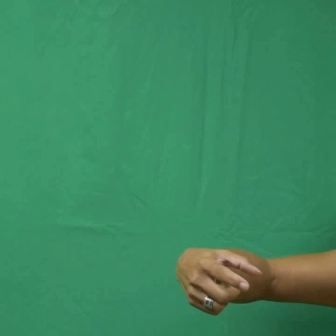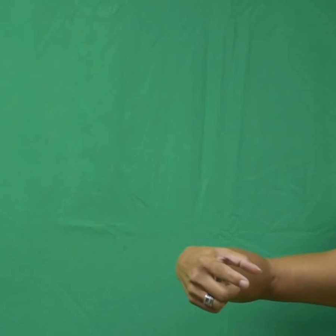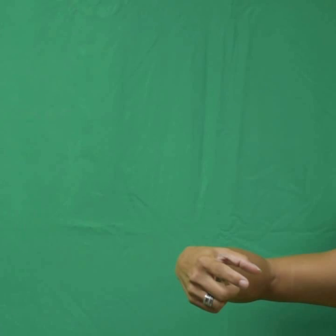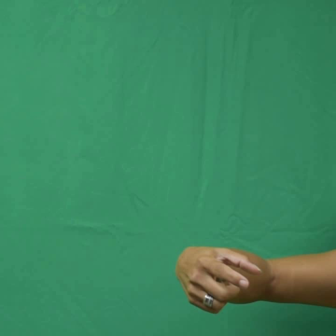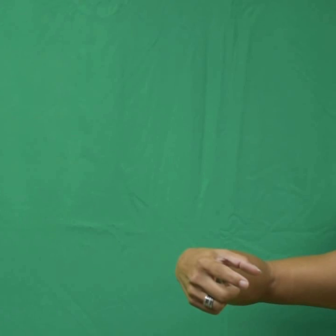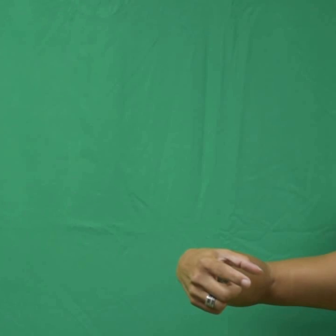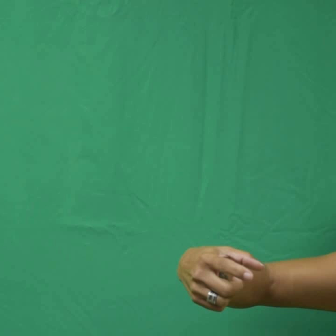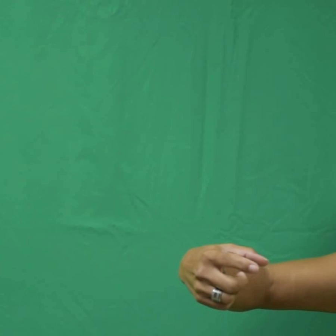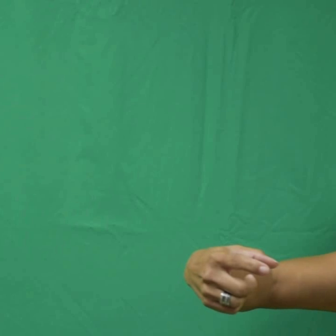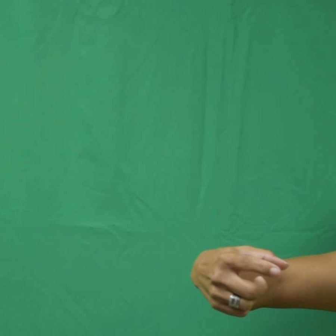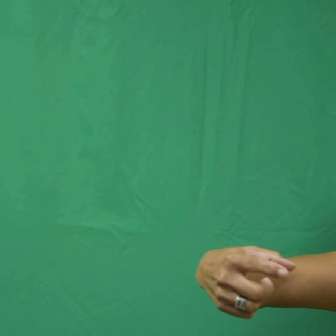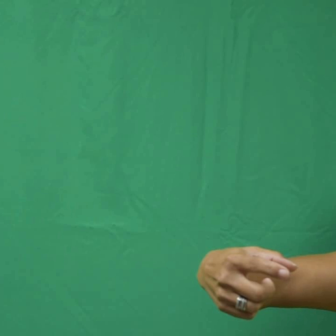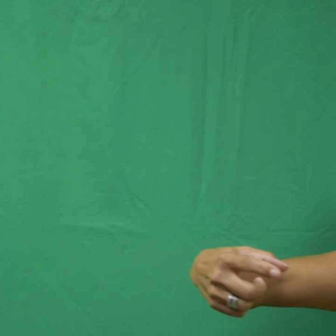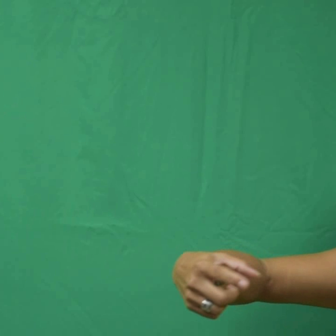X